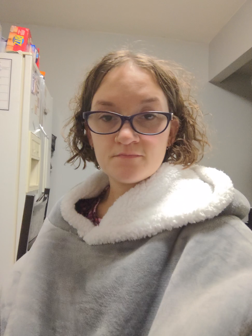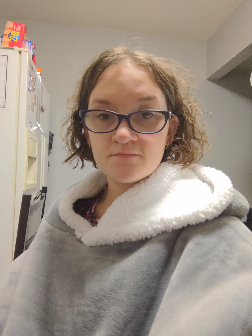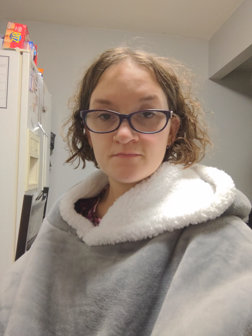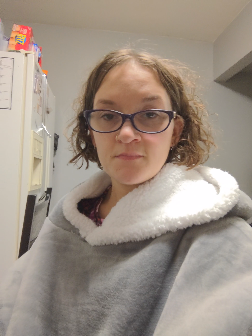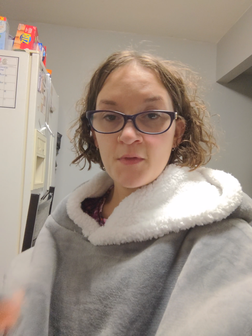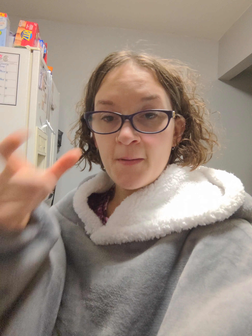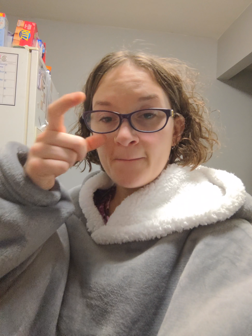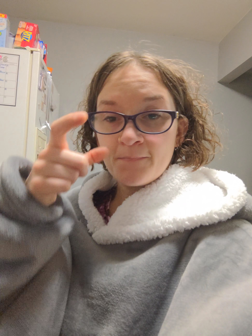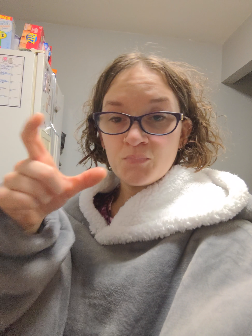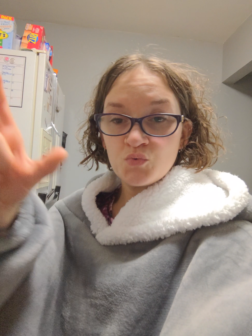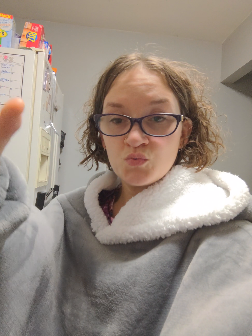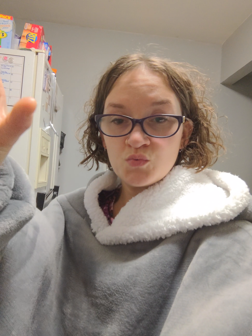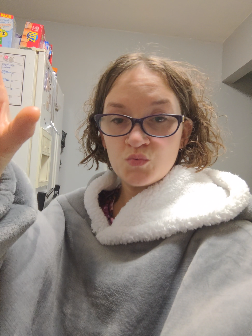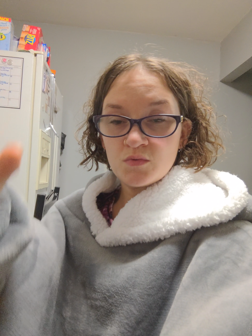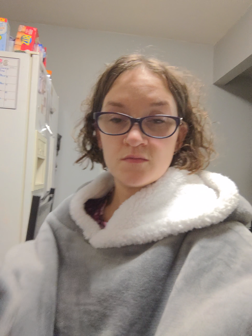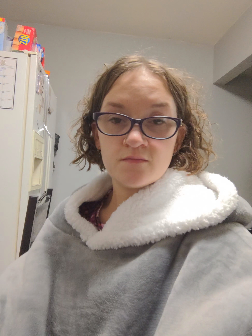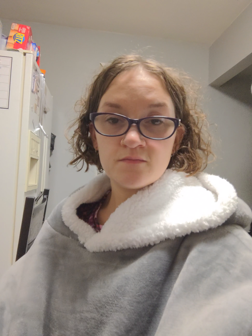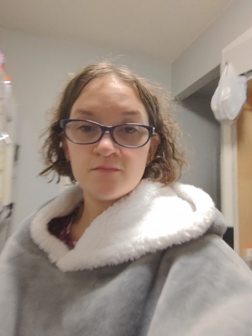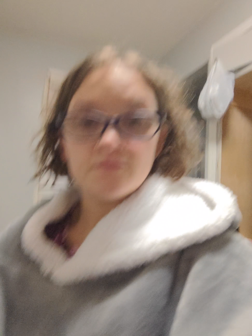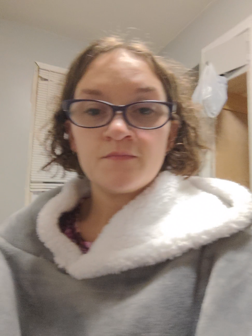moon